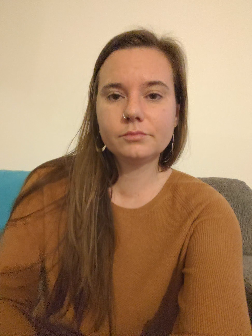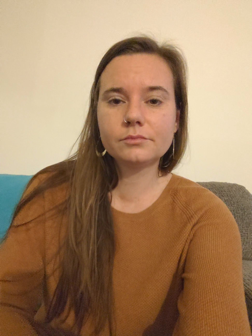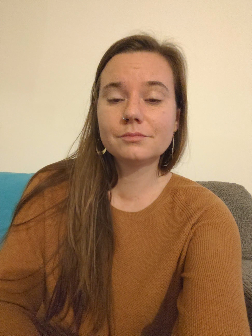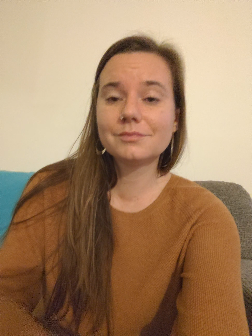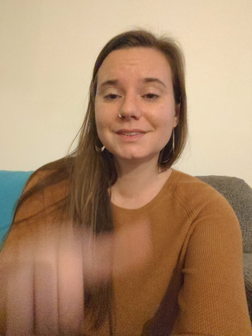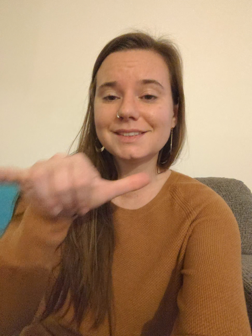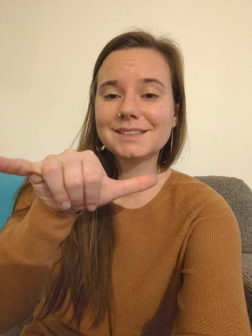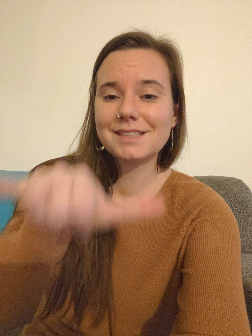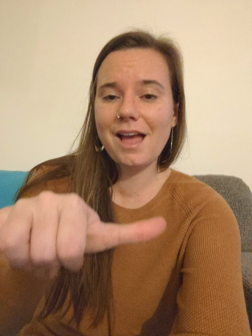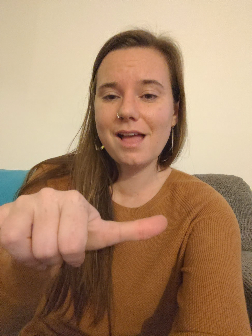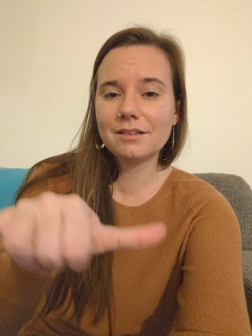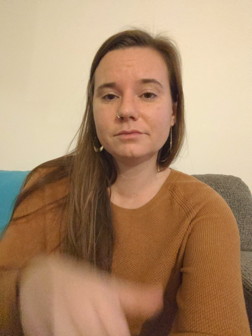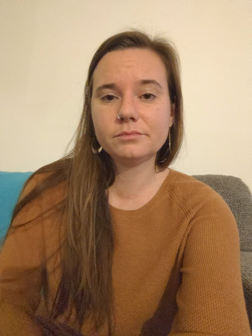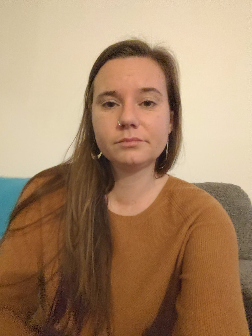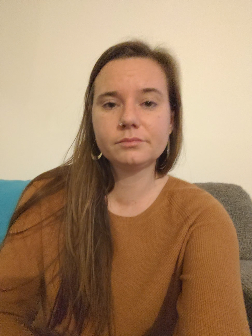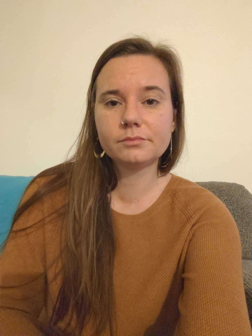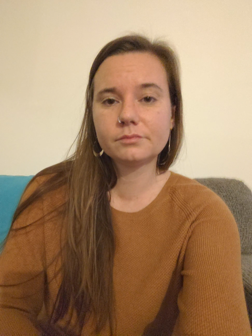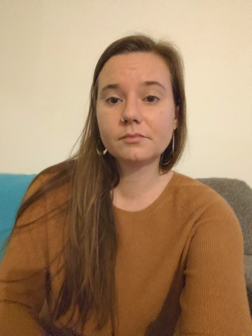stay